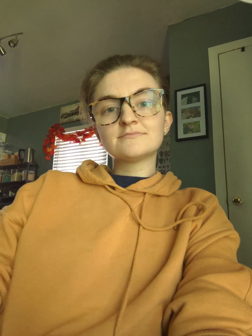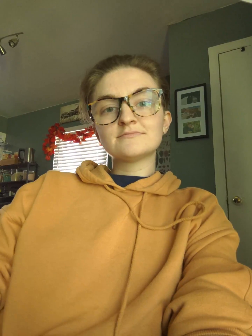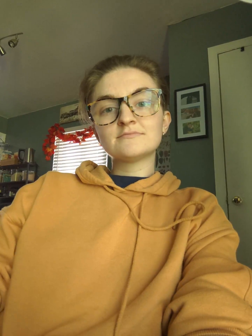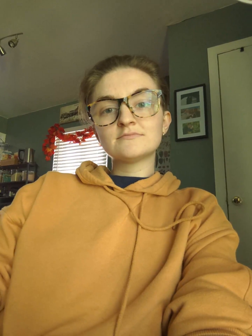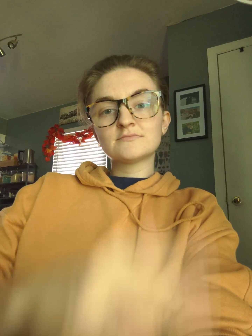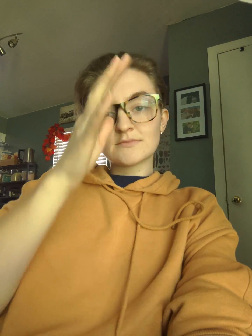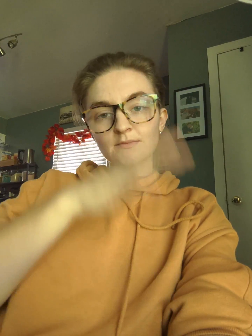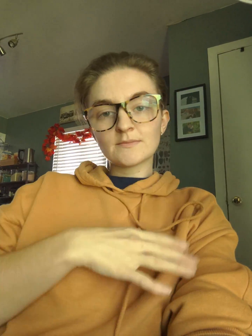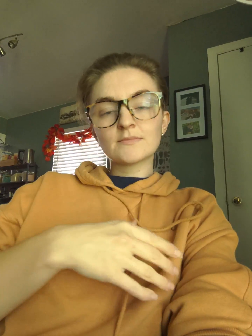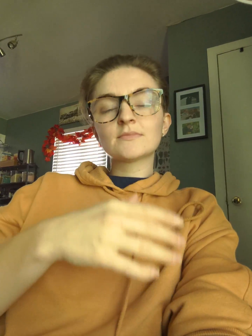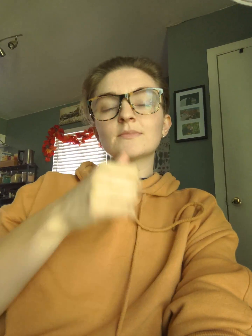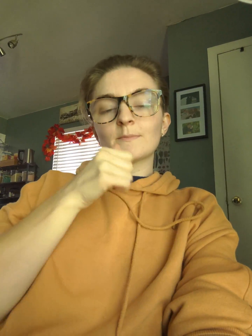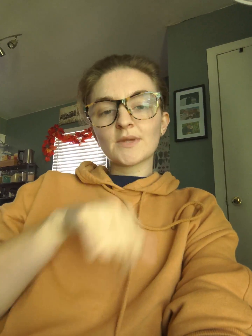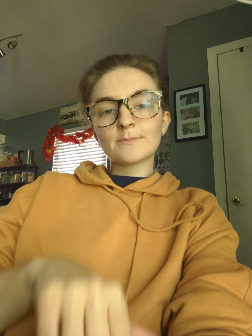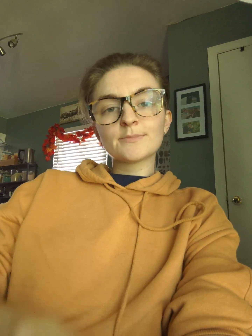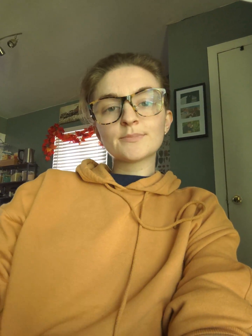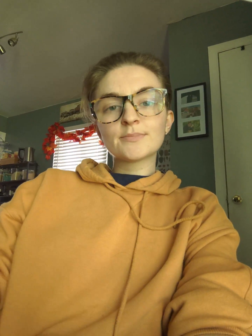mailman